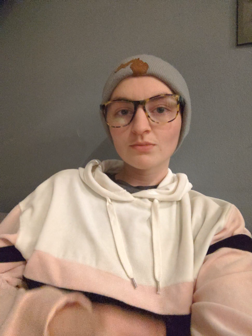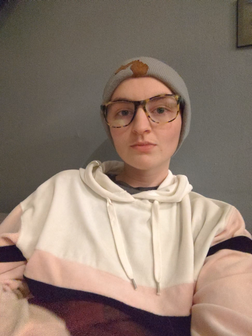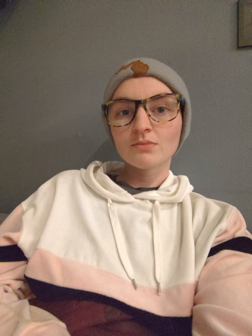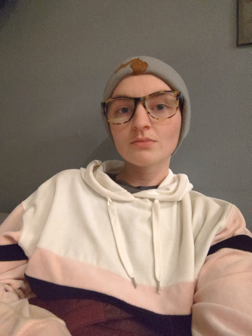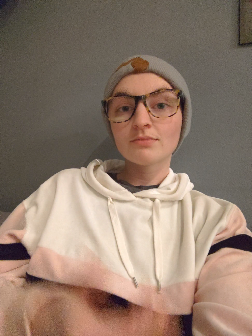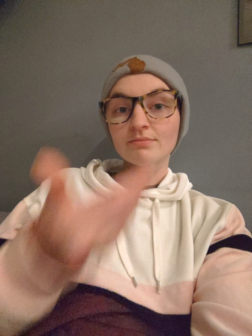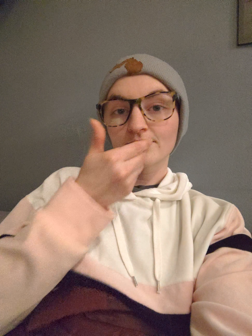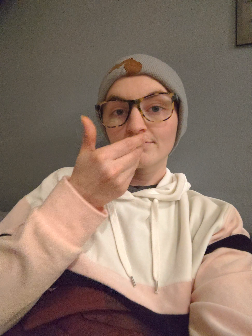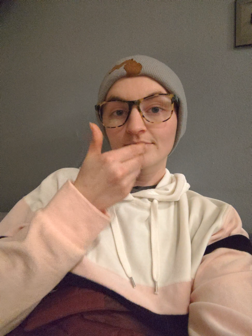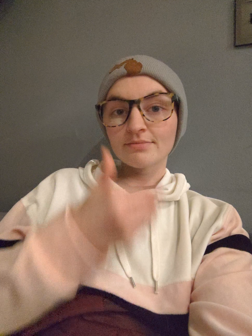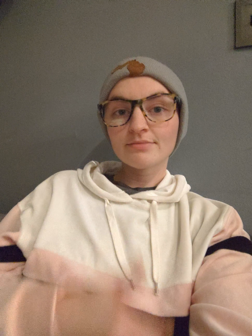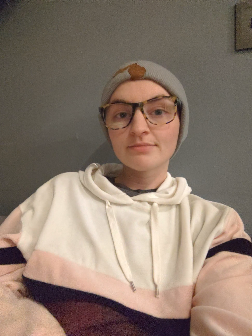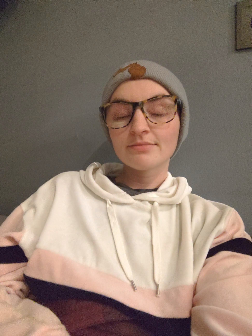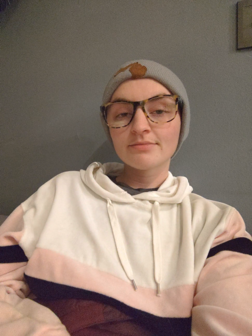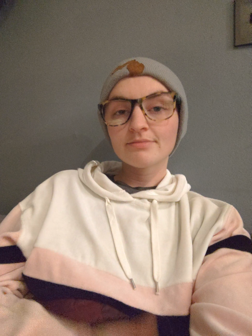pizza